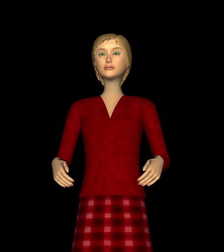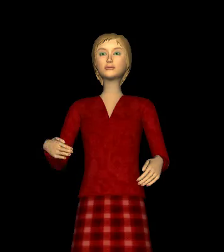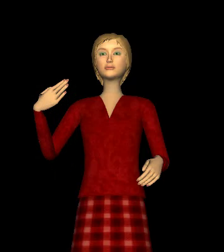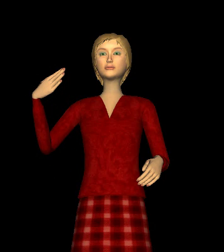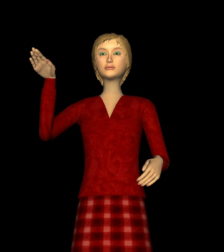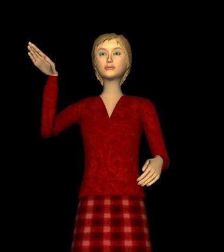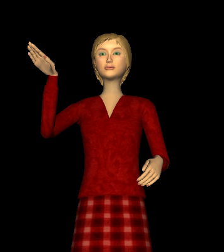آخر